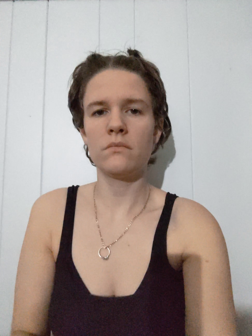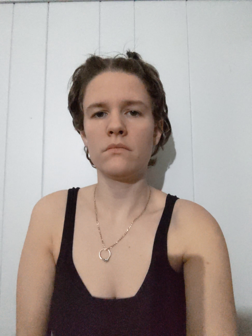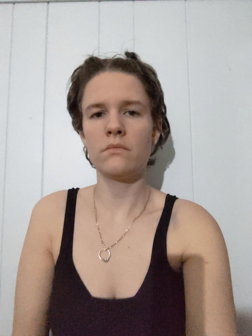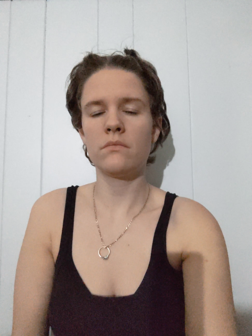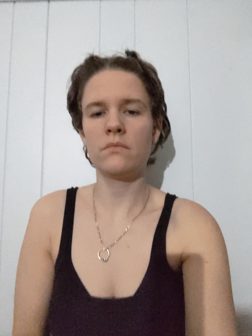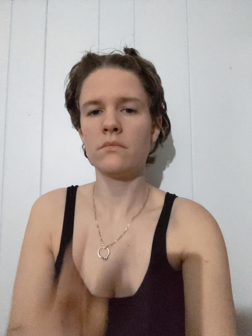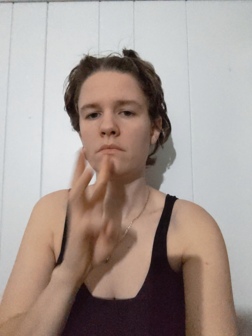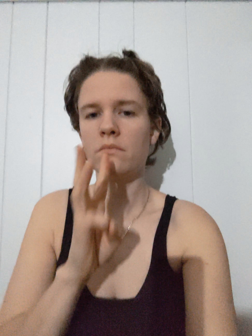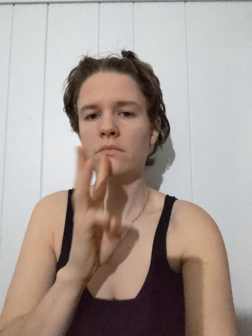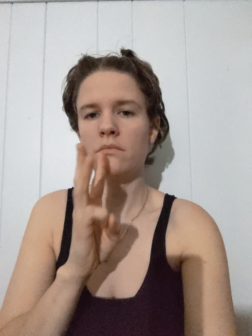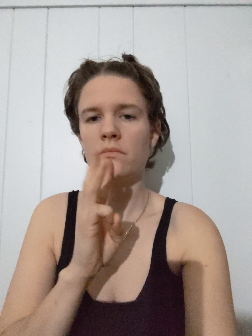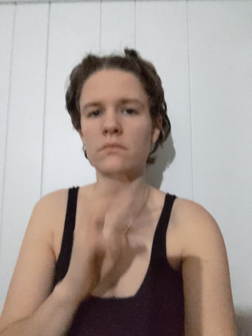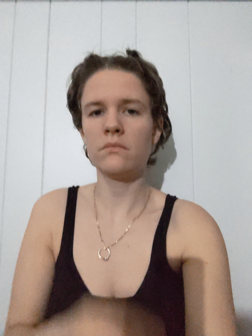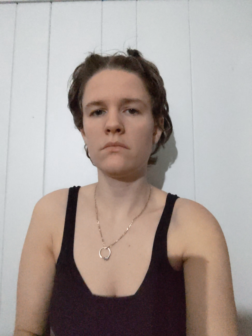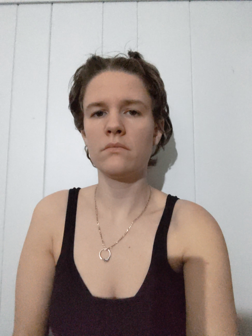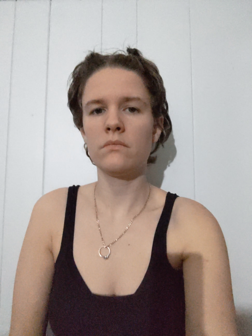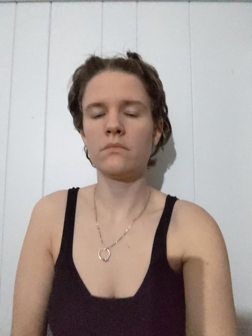water